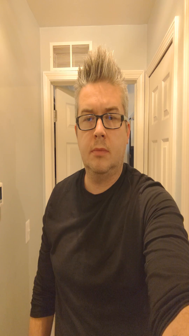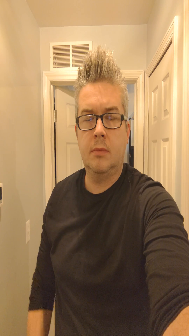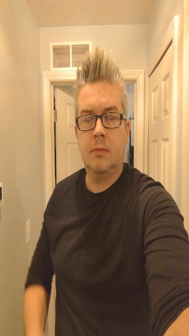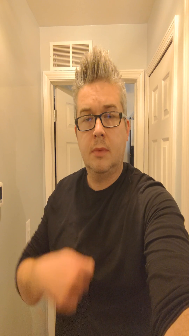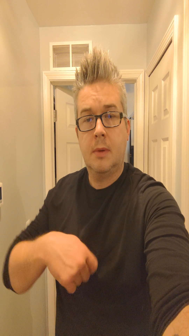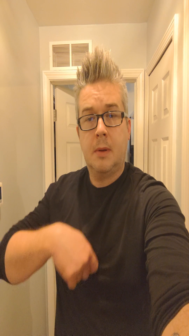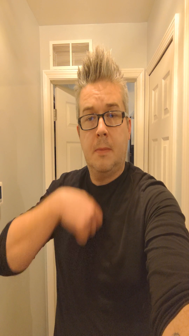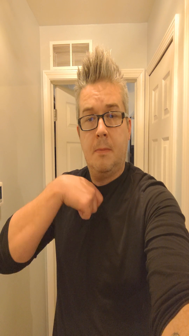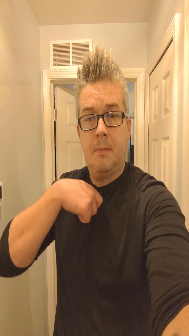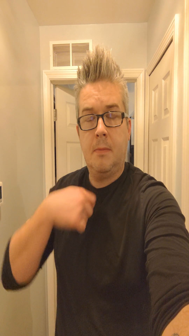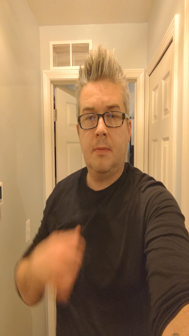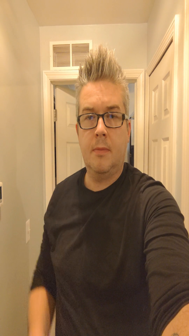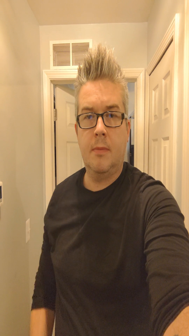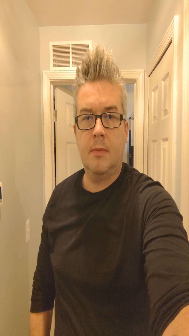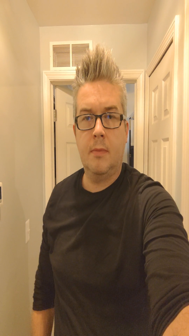zipper